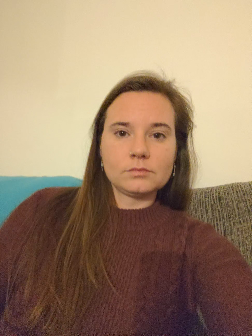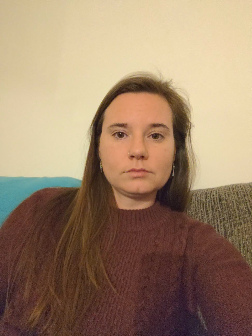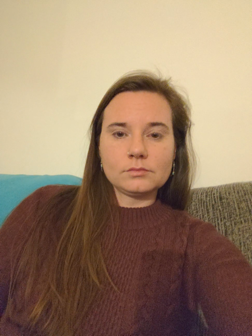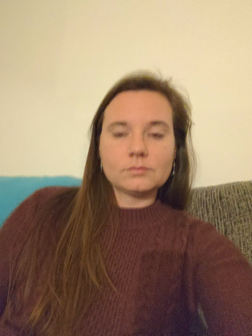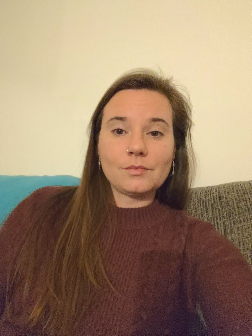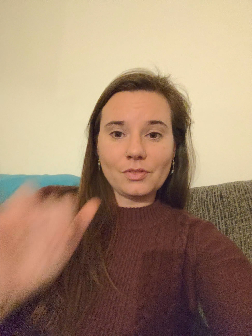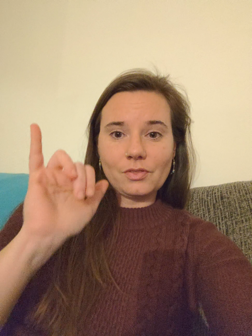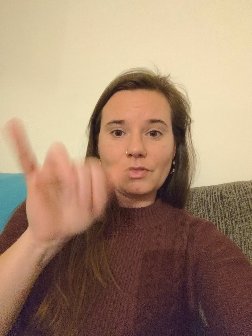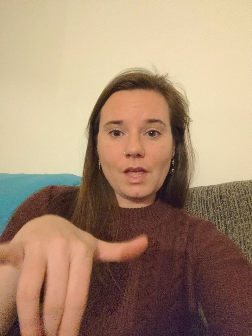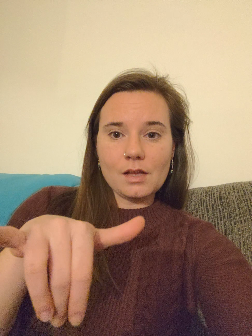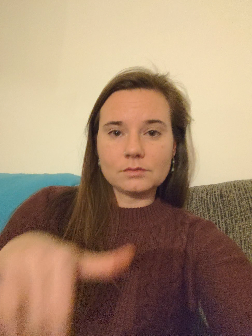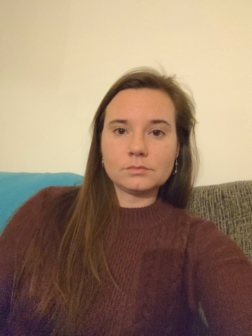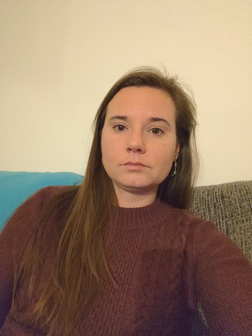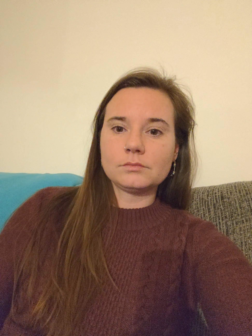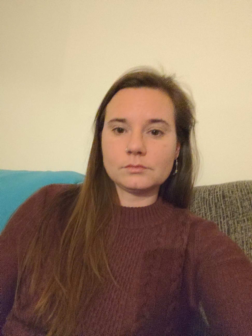that